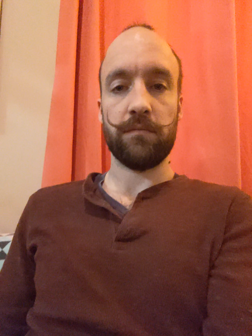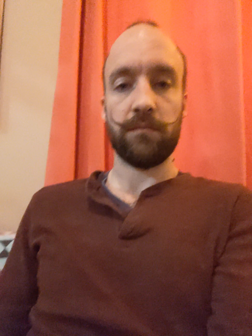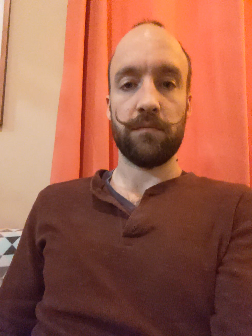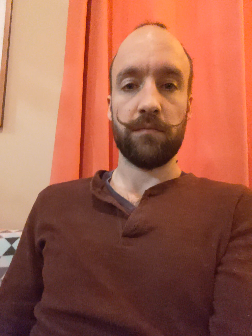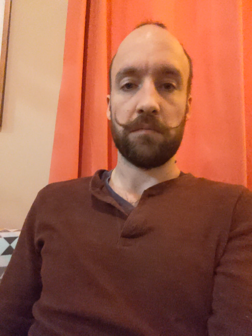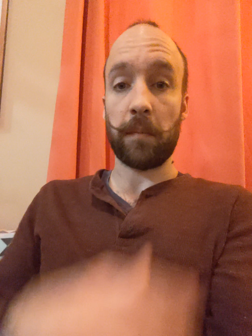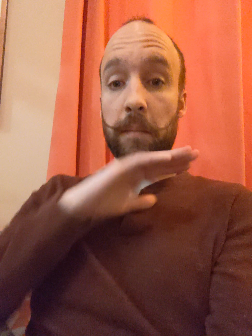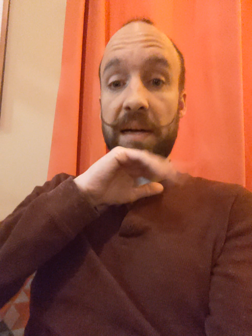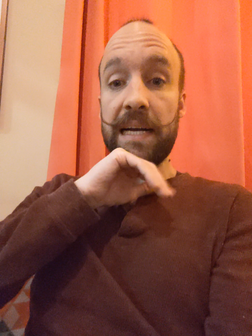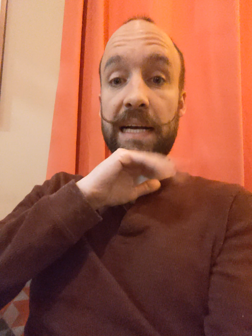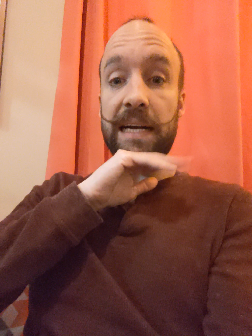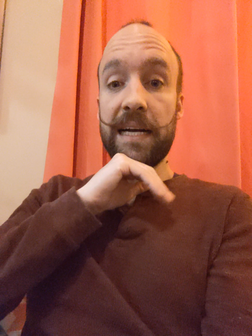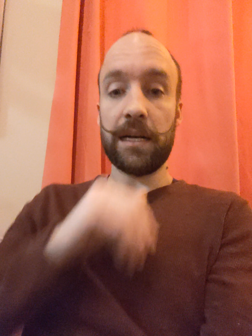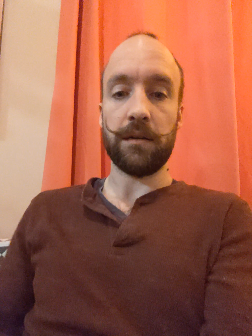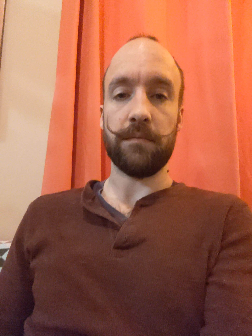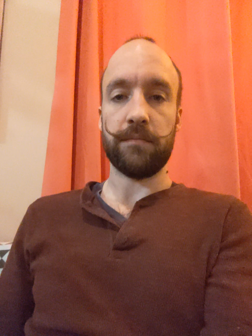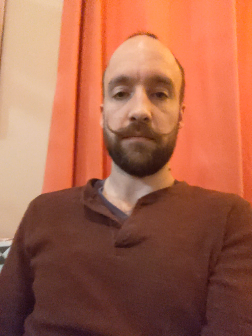pig